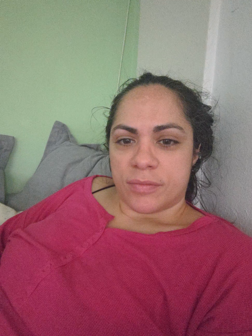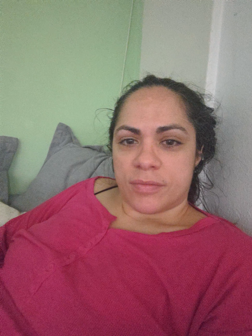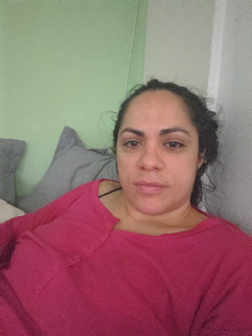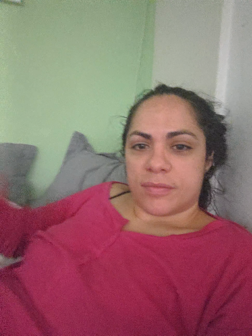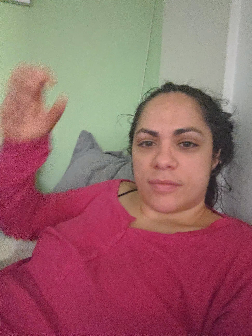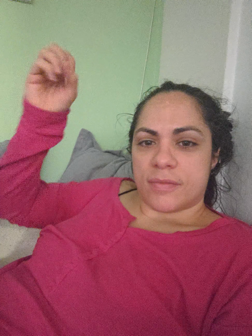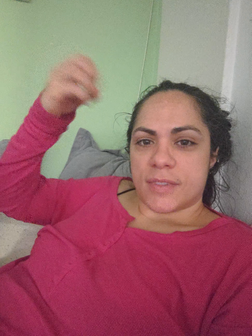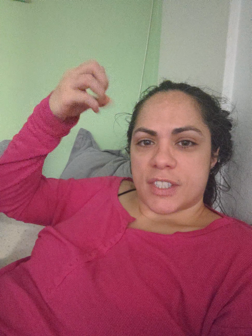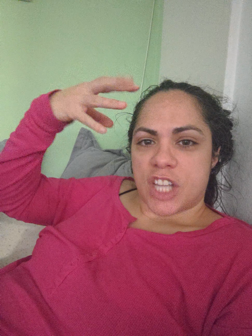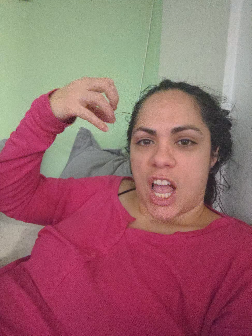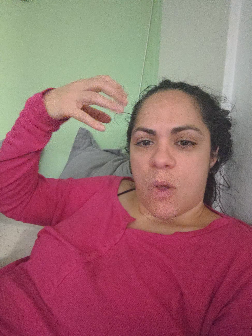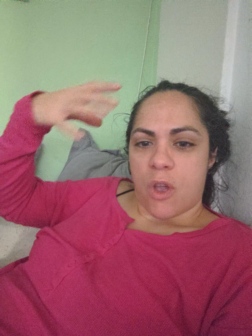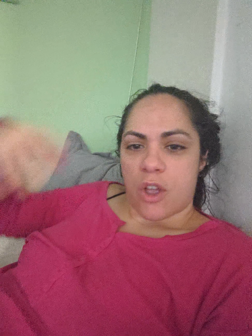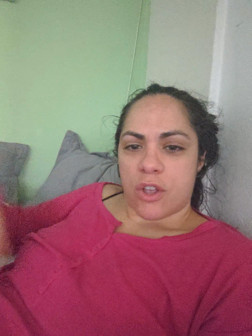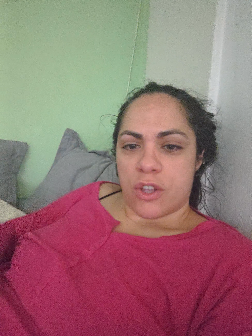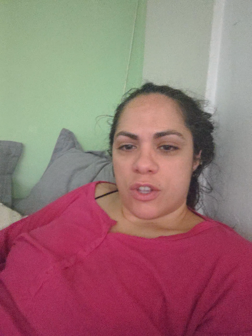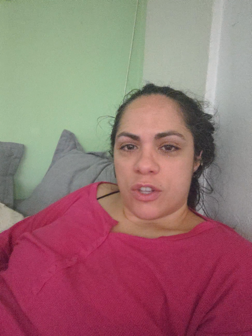shower